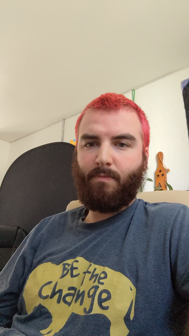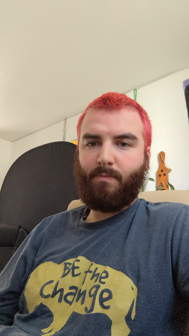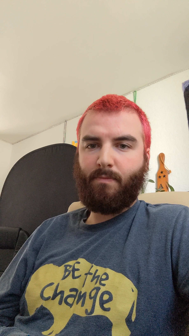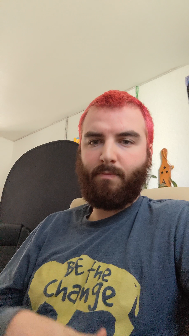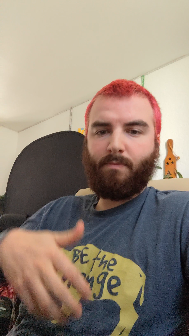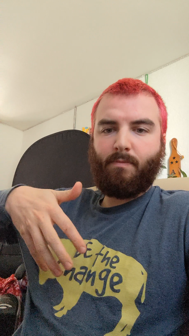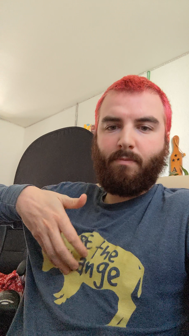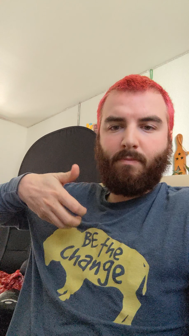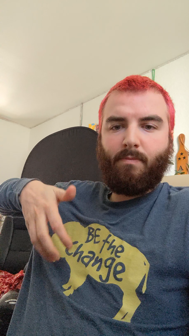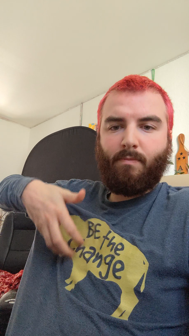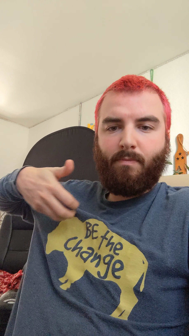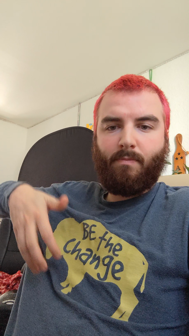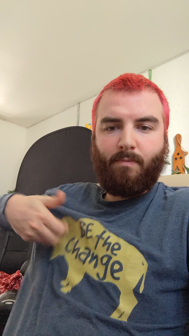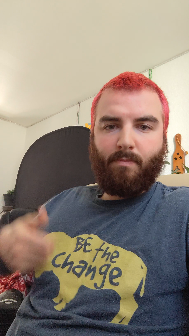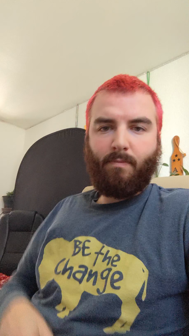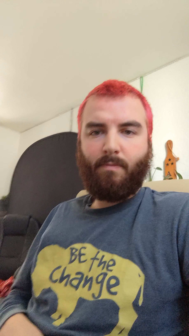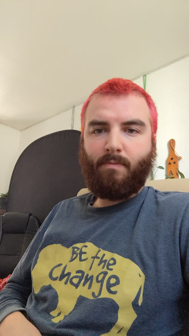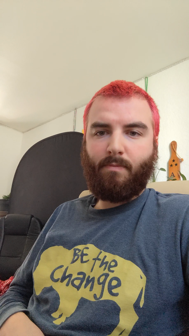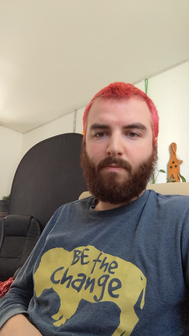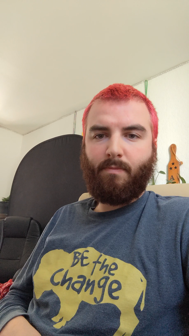monkey